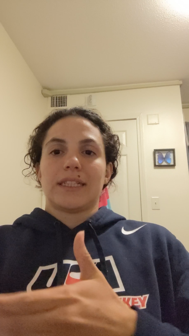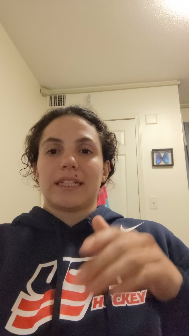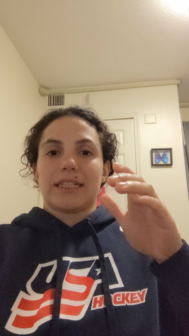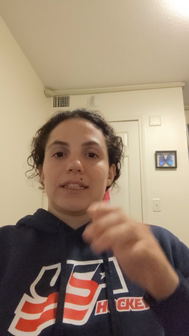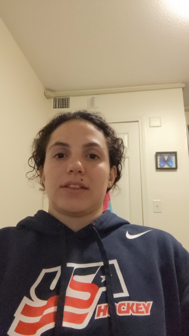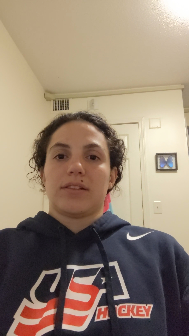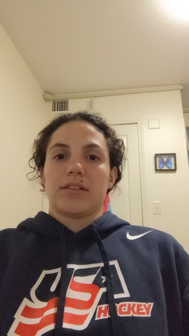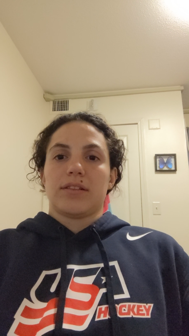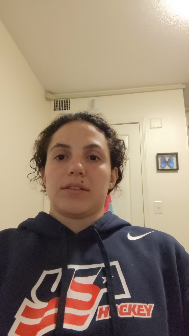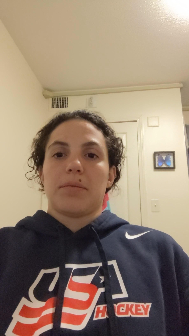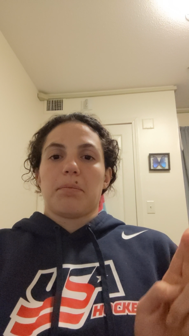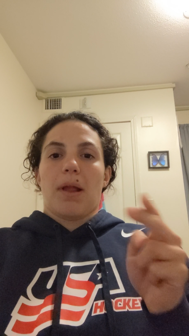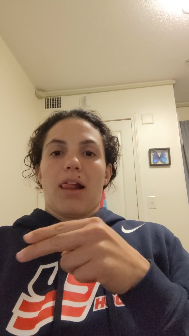belt